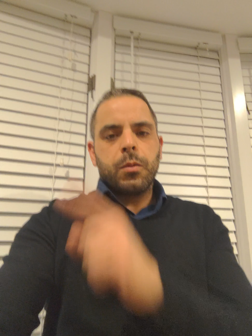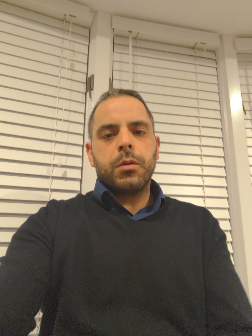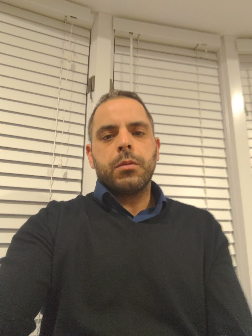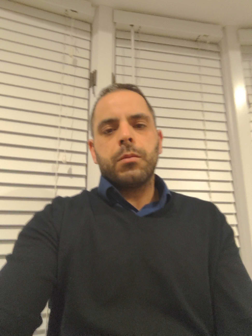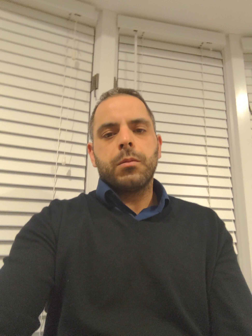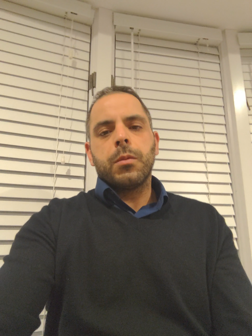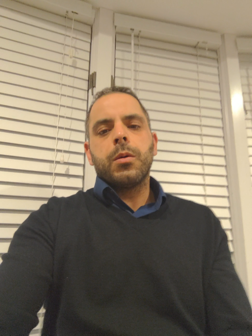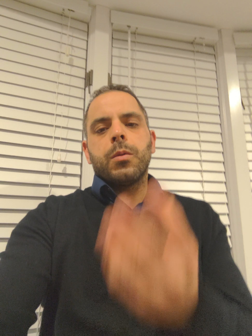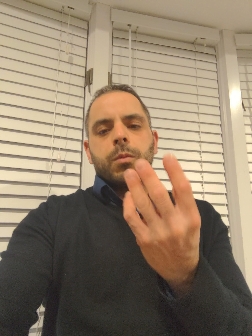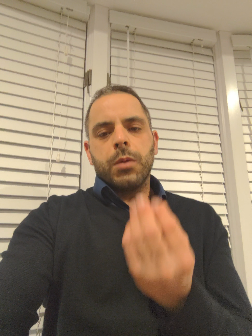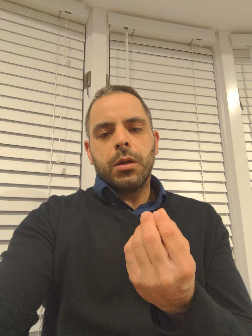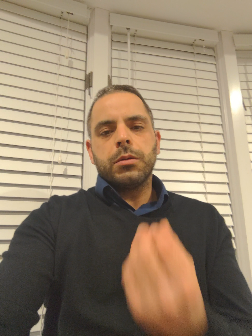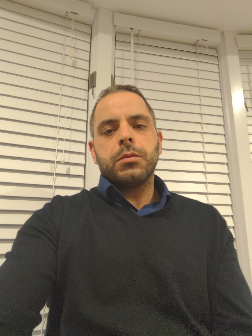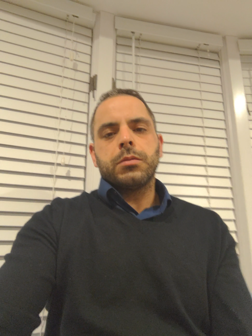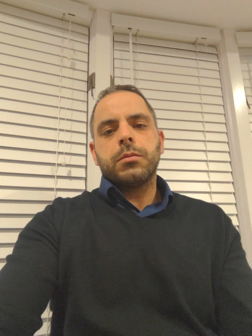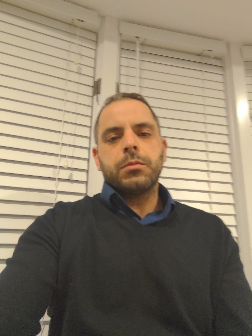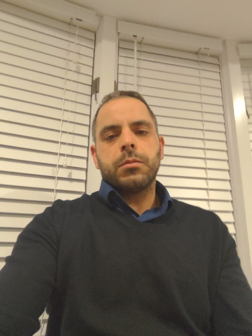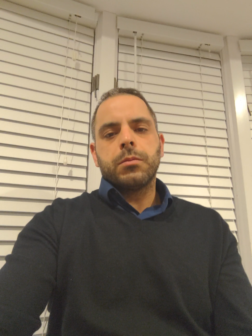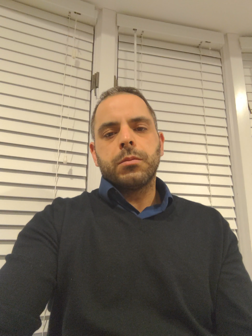wet